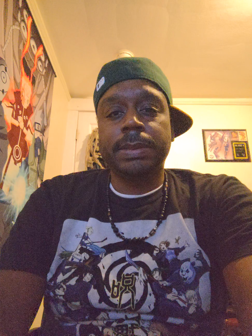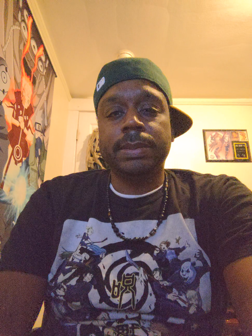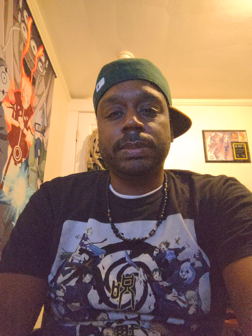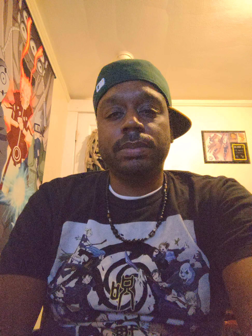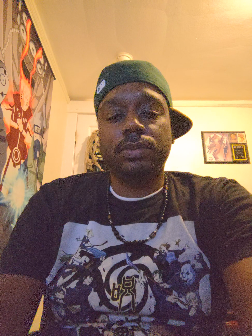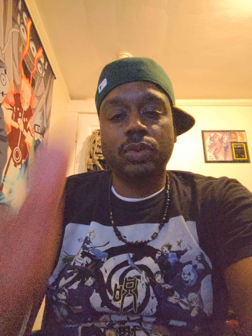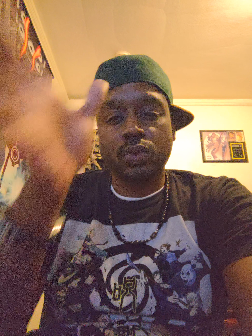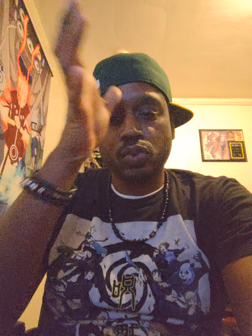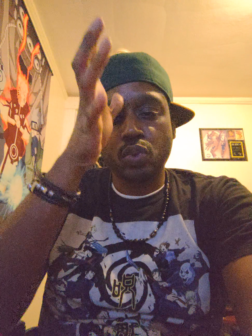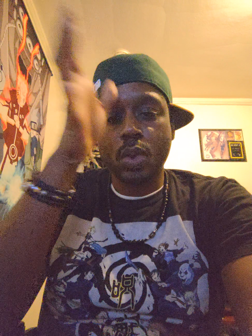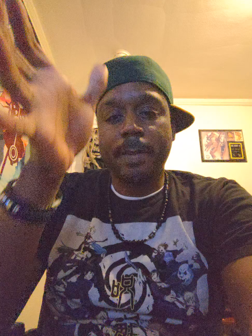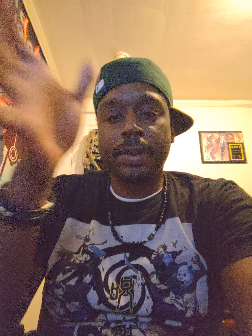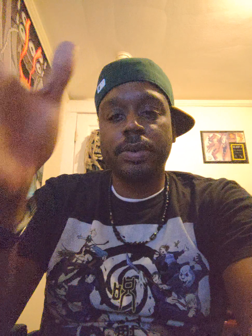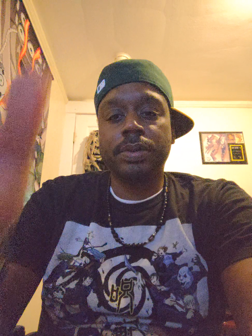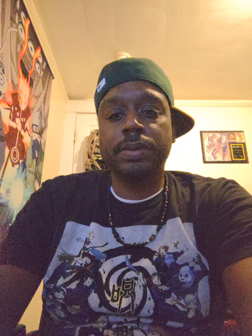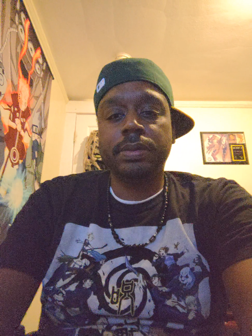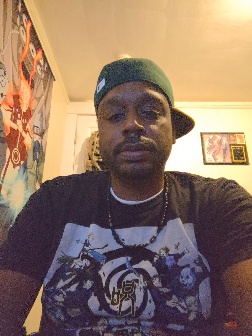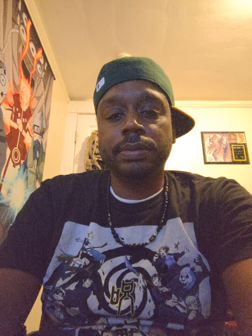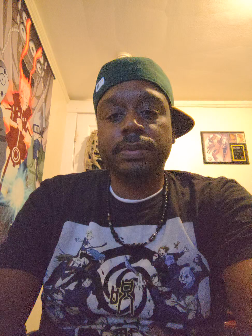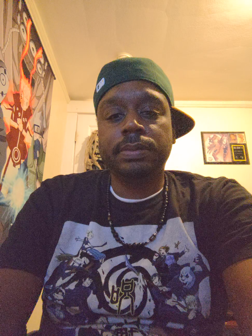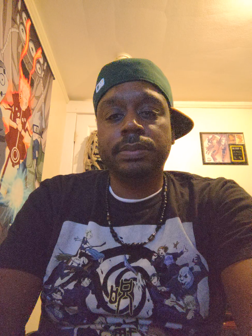grandpa